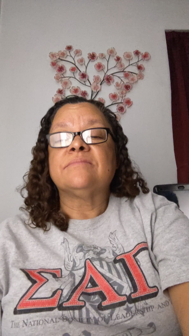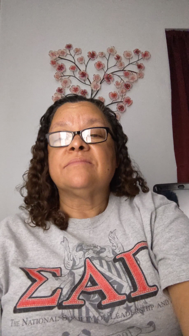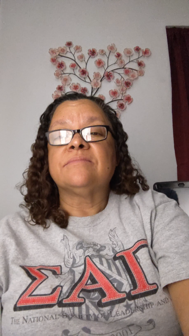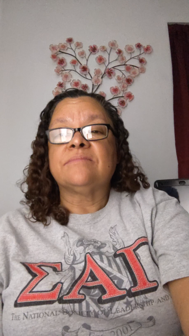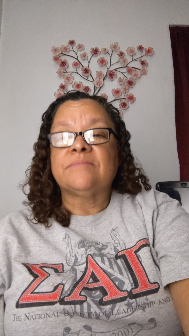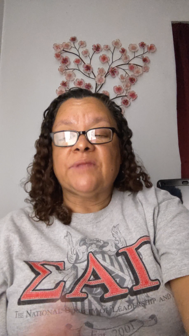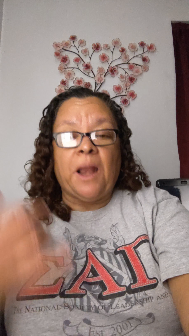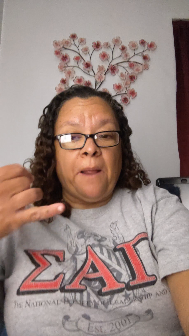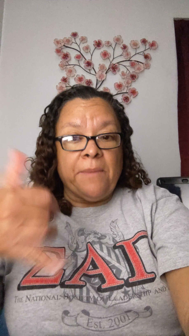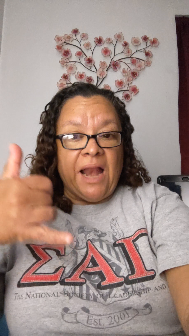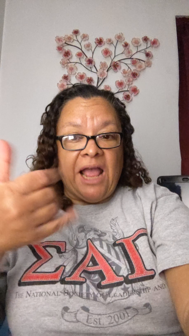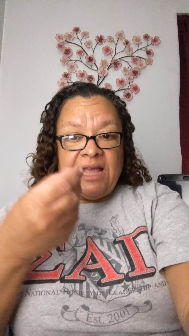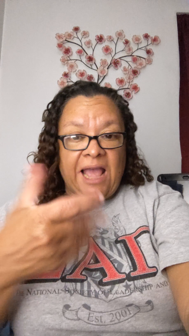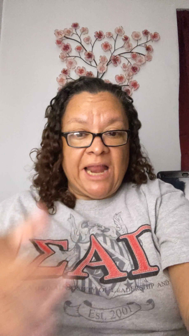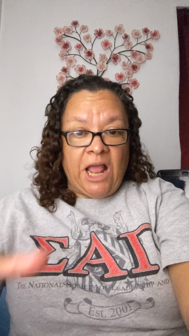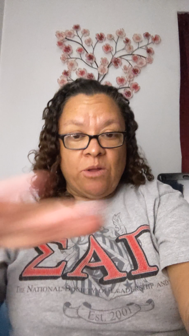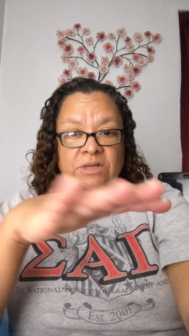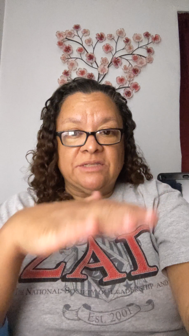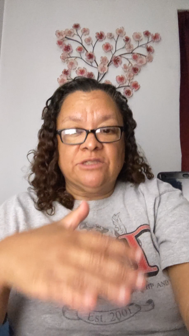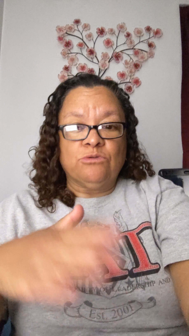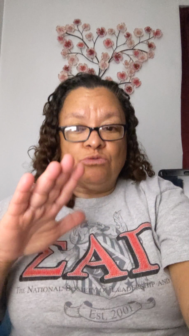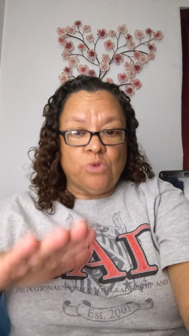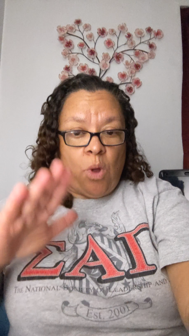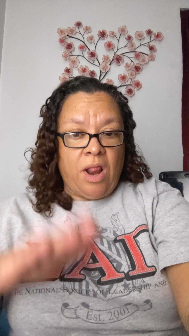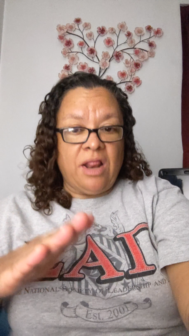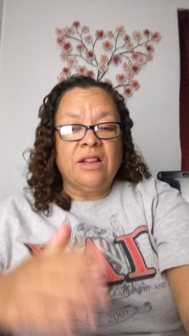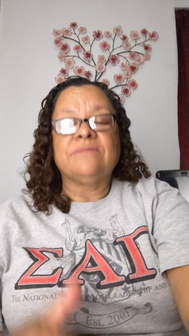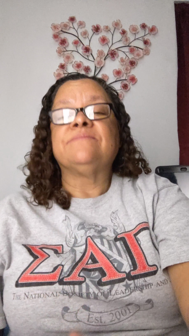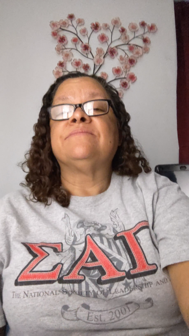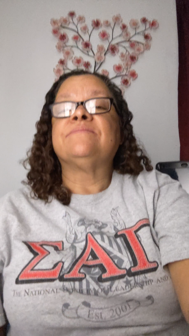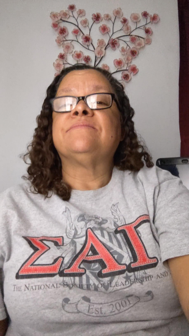playground